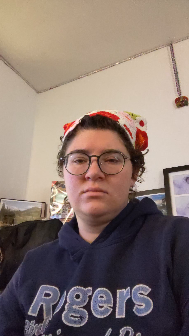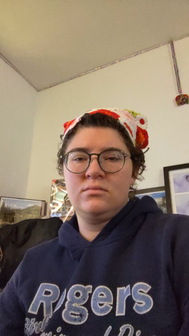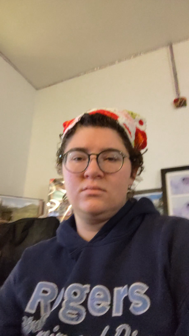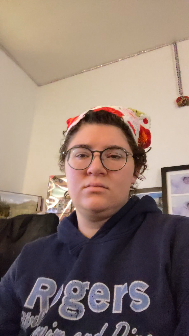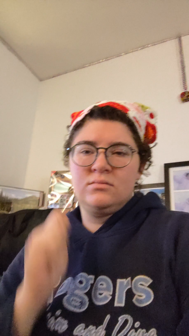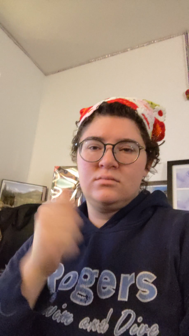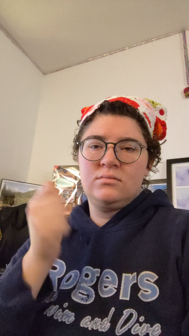hammer